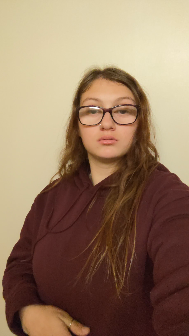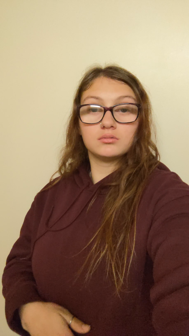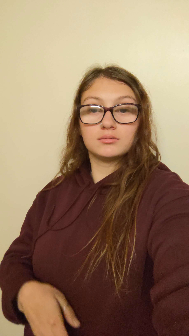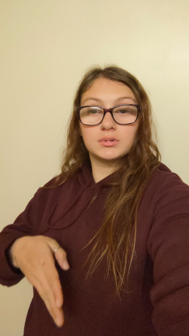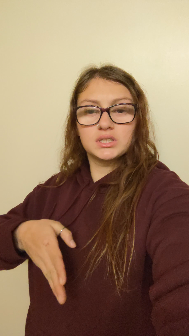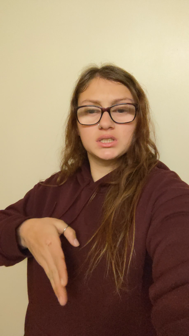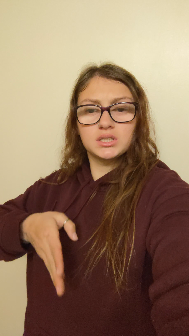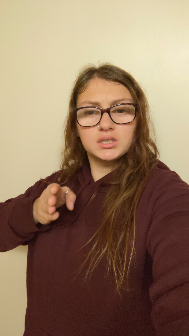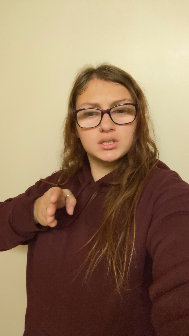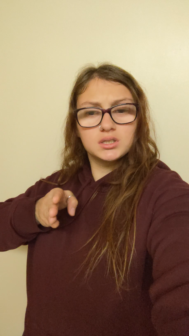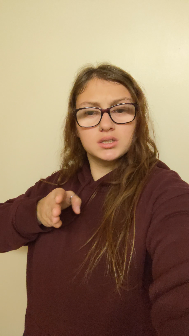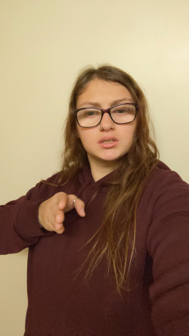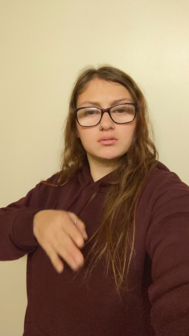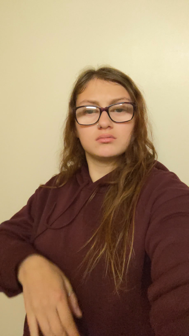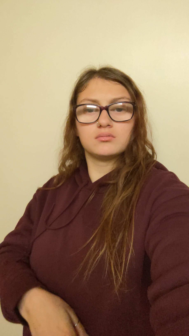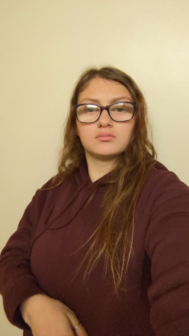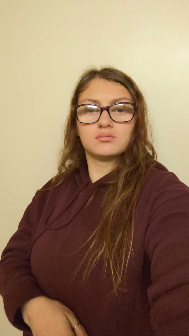kick